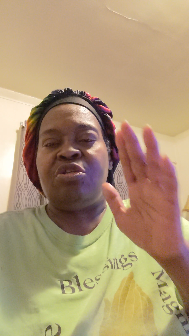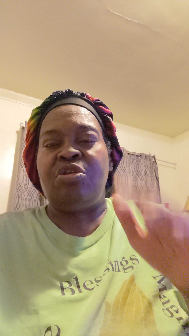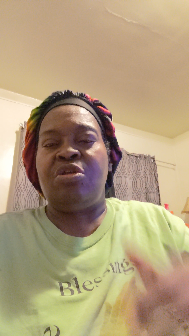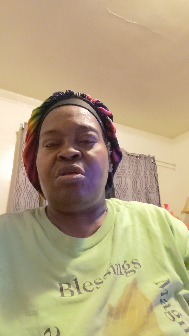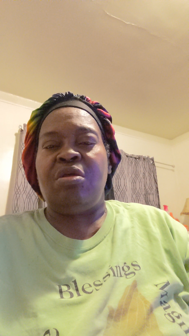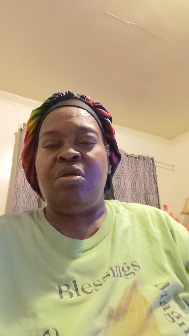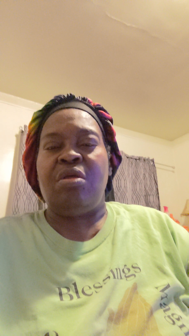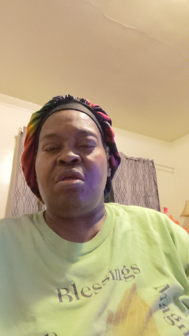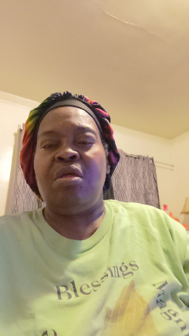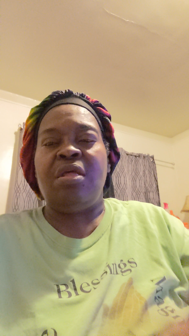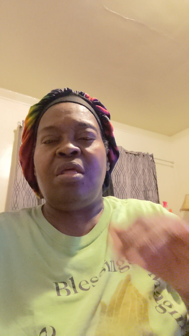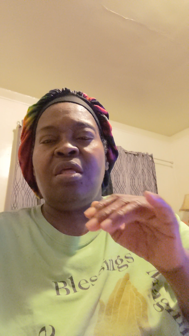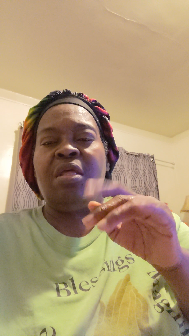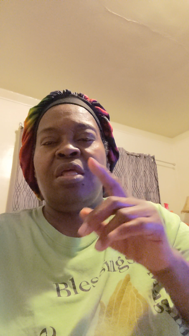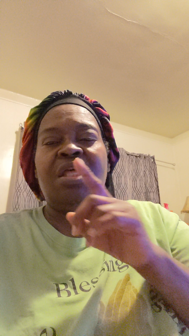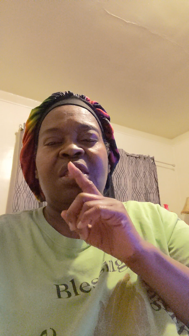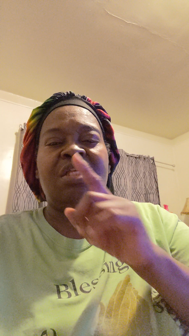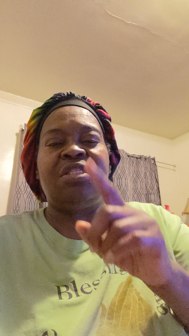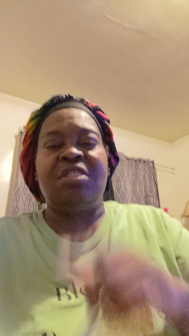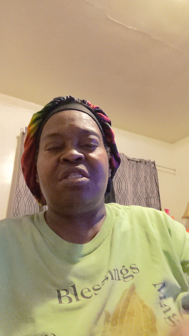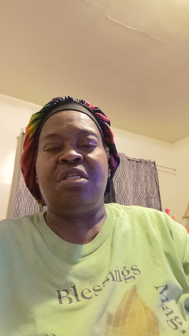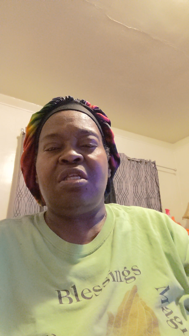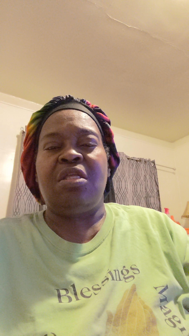is